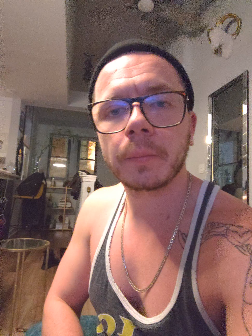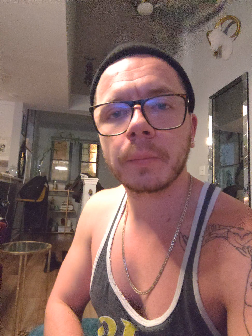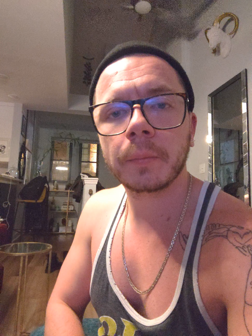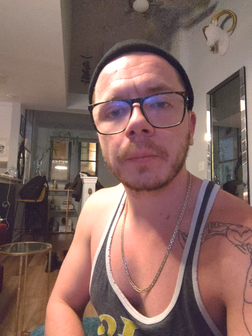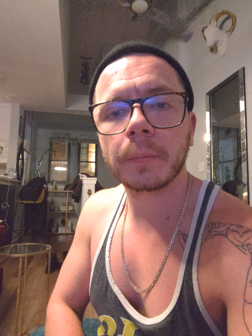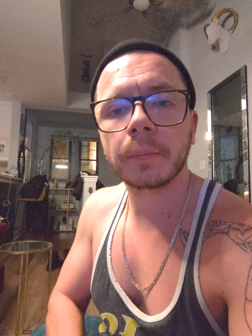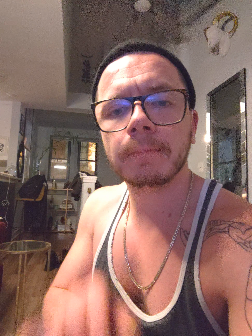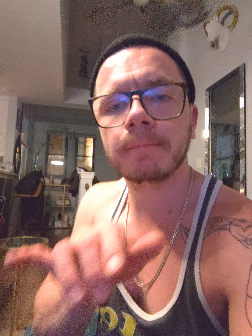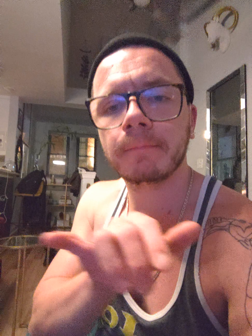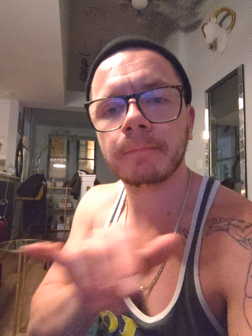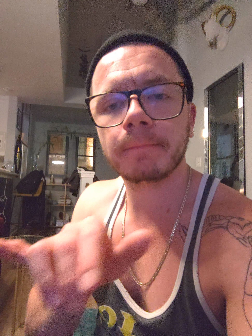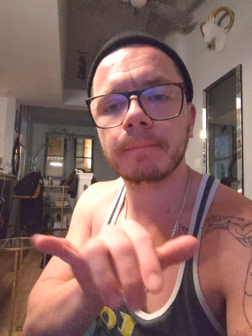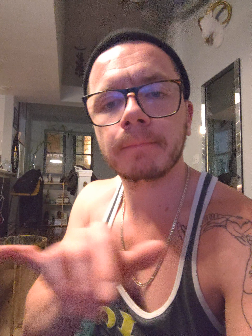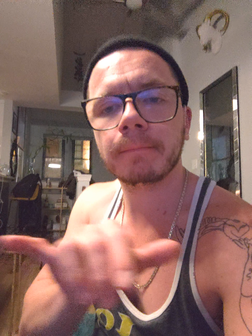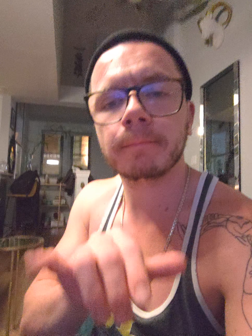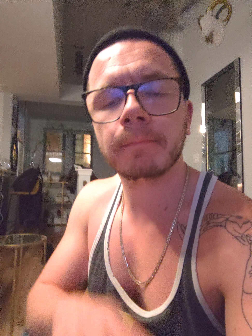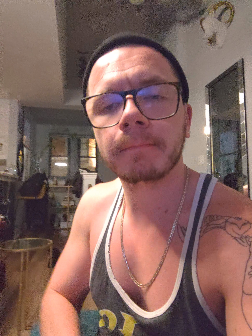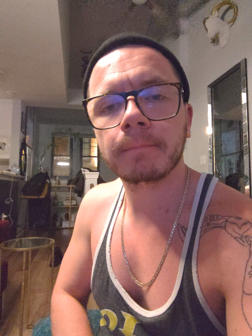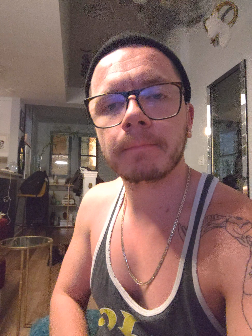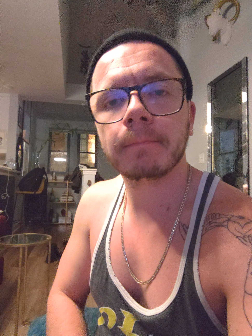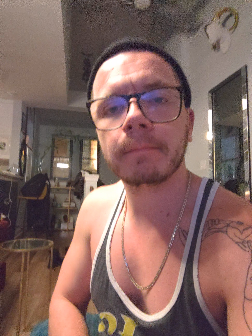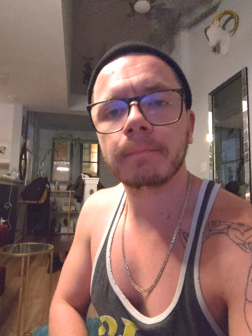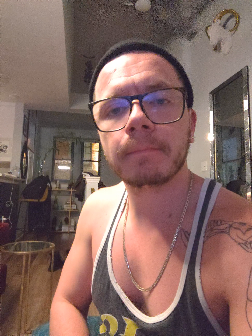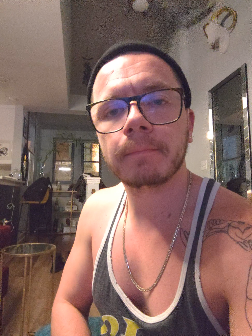same